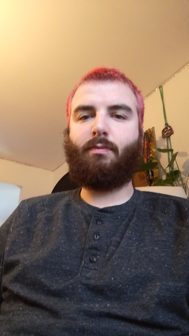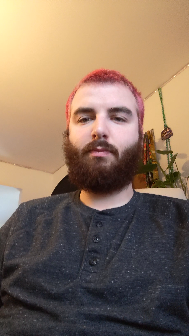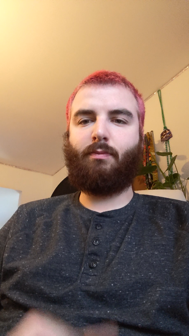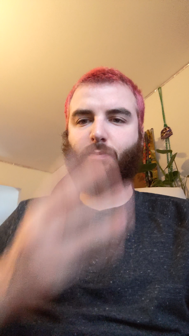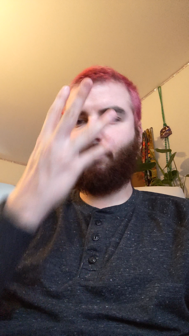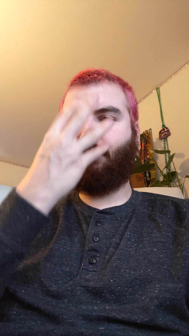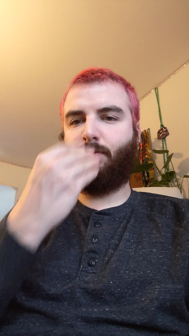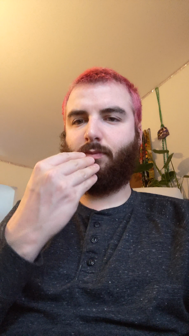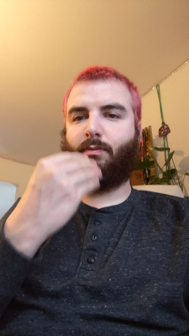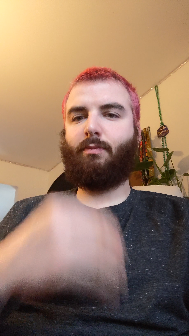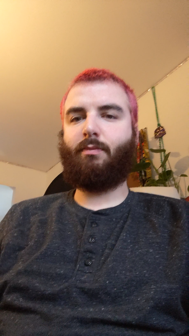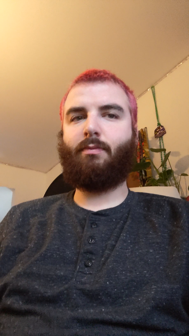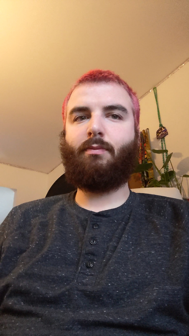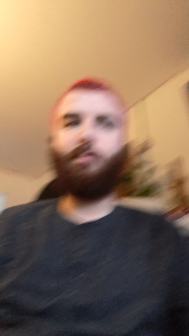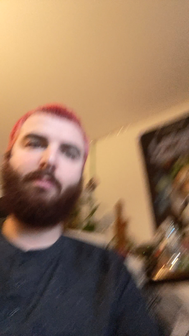asleep